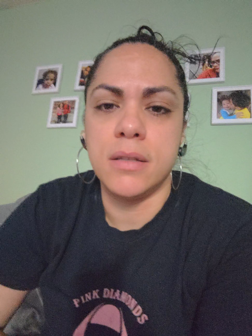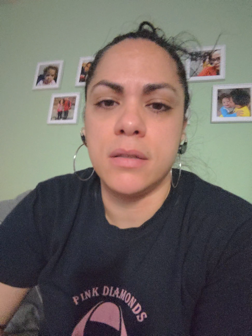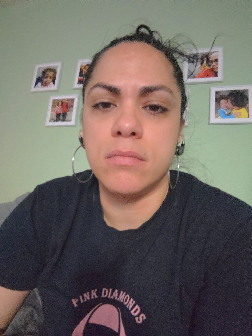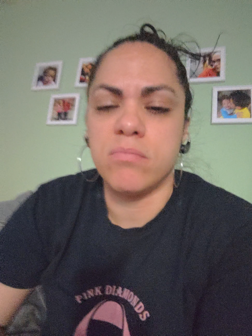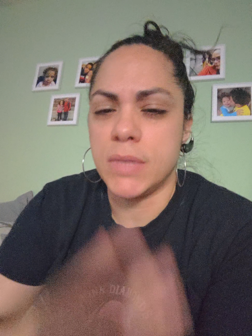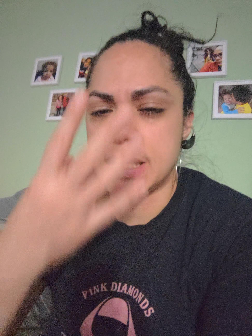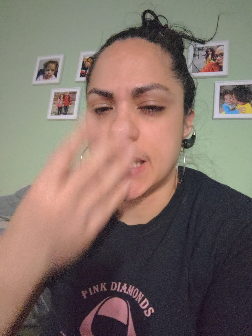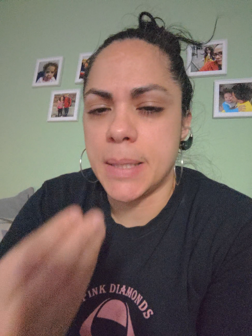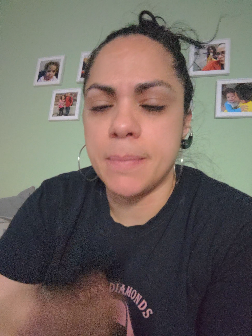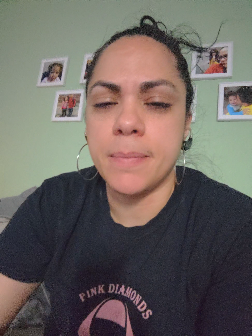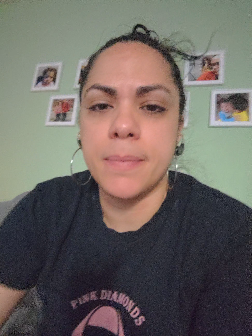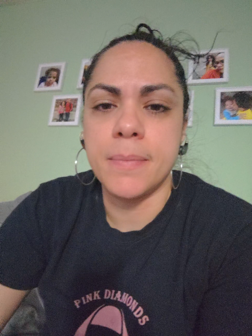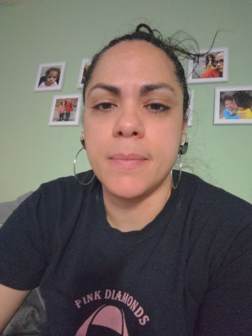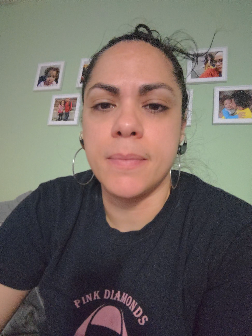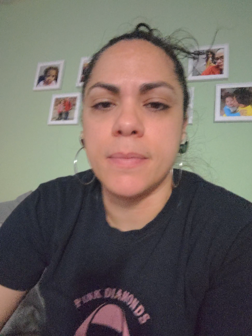sleep